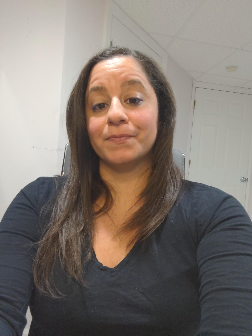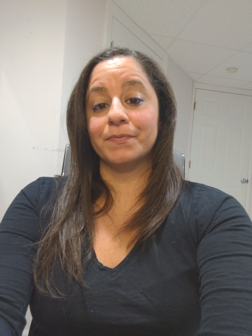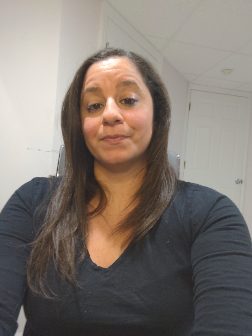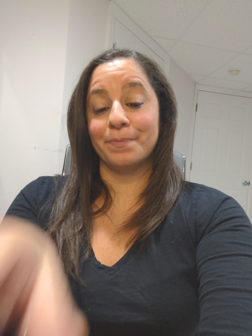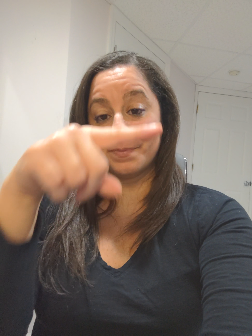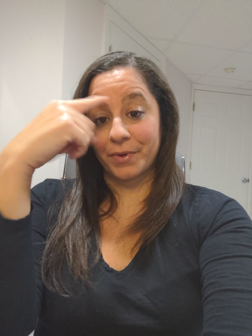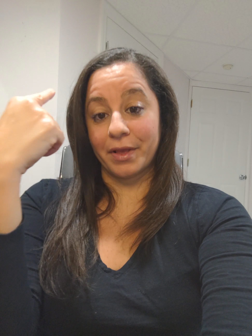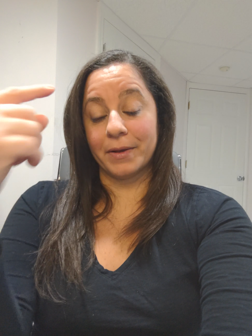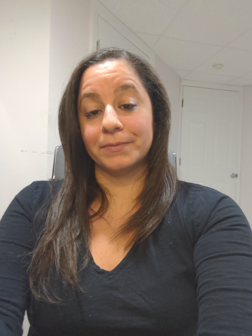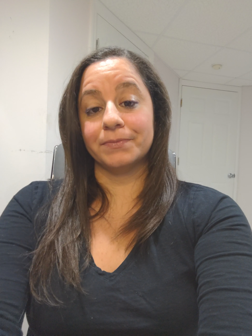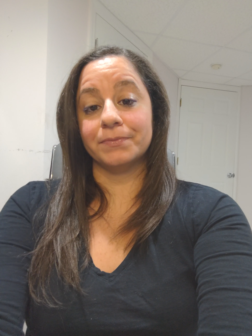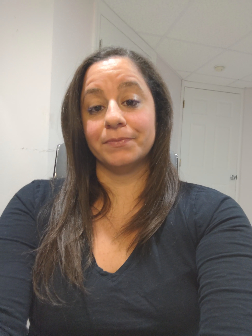black